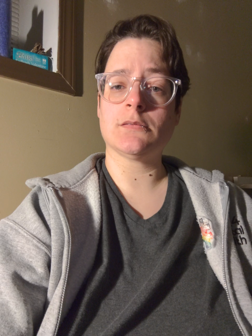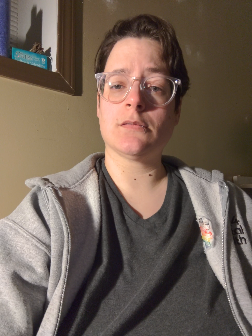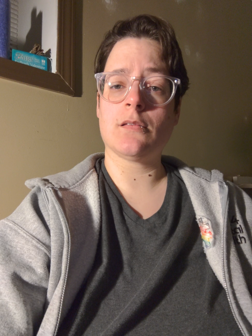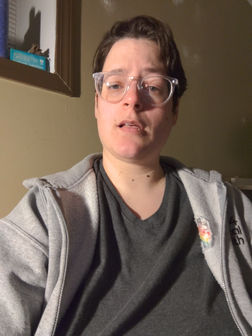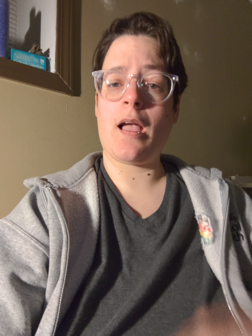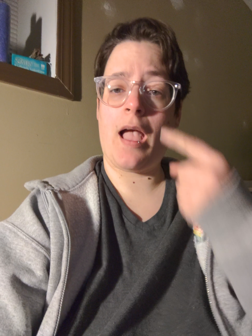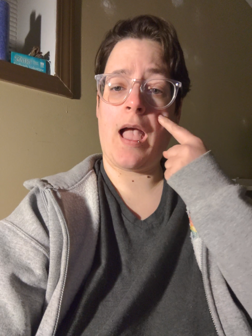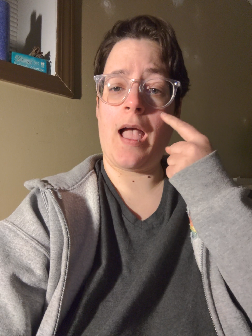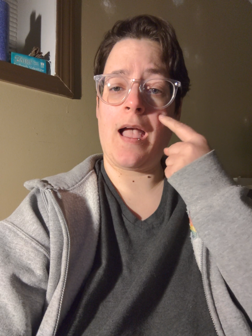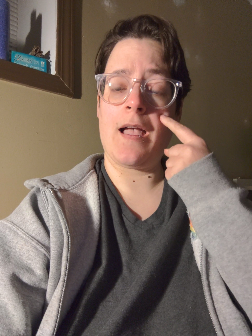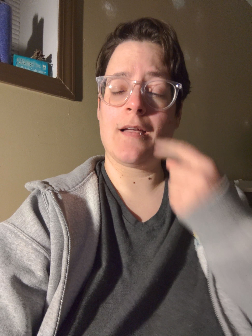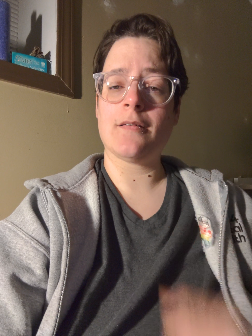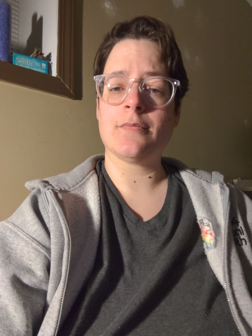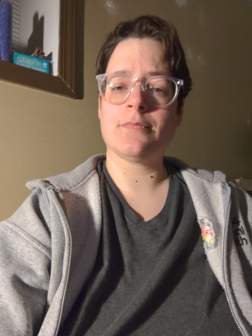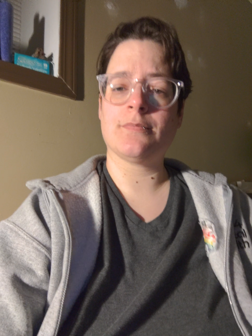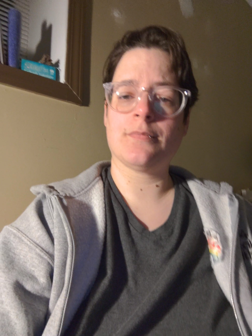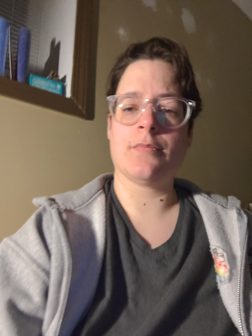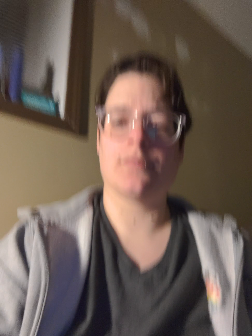eye